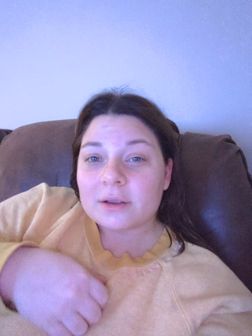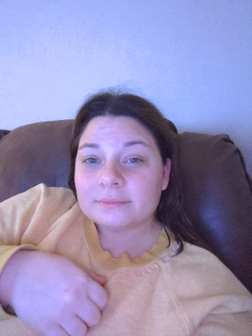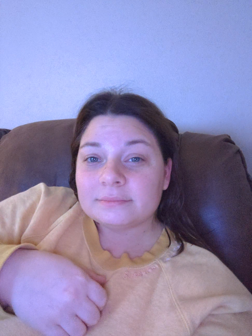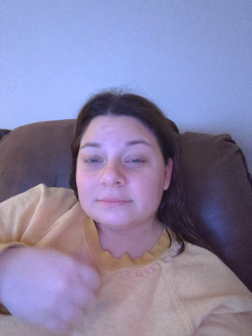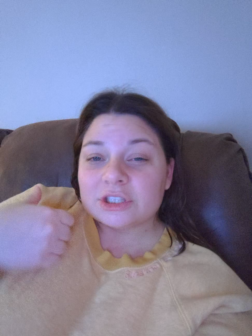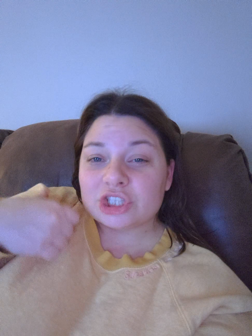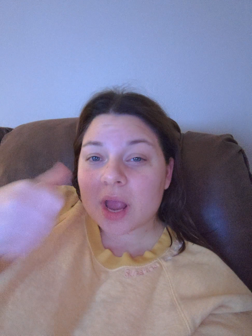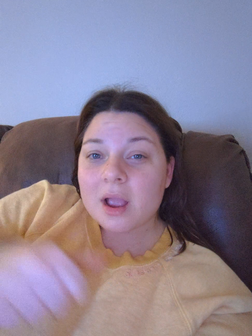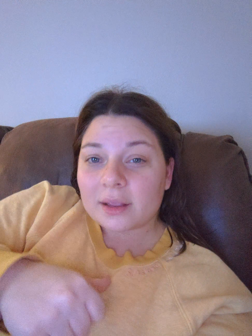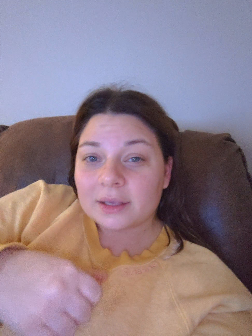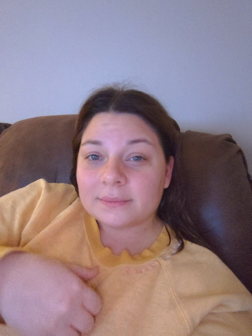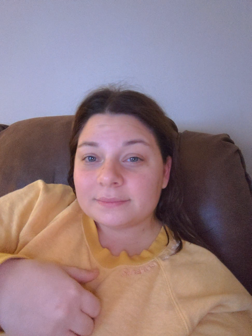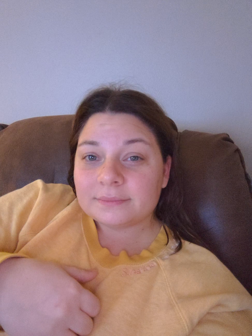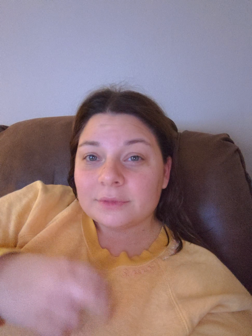jacket